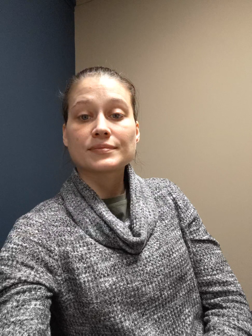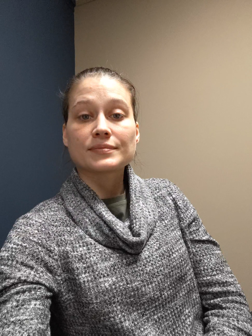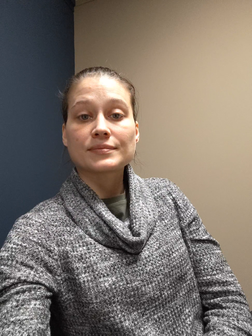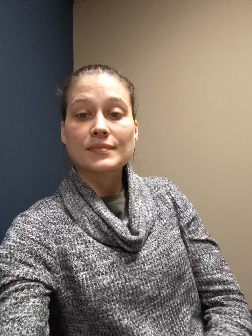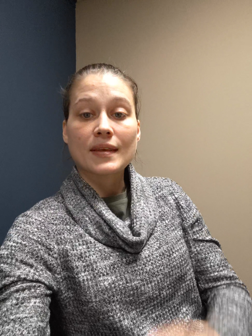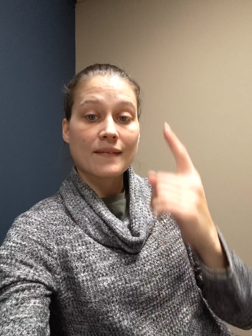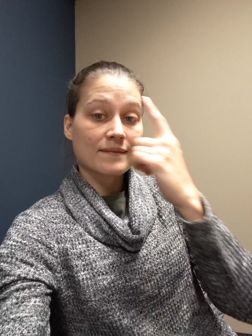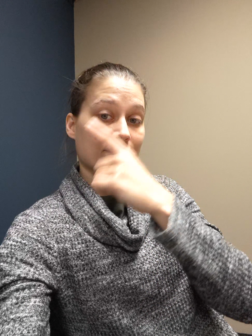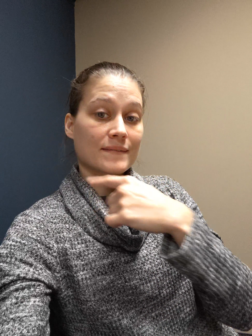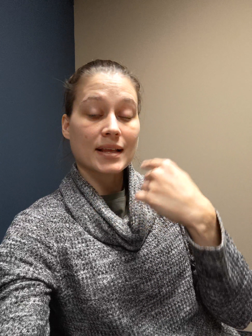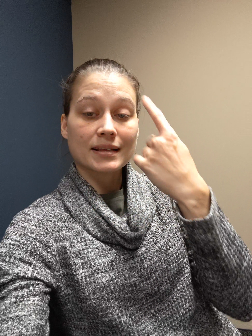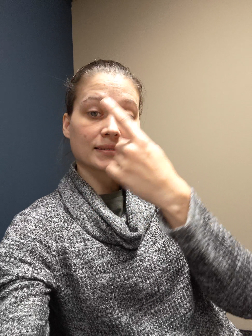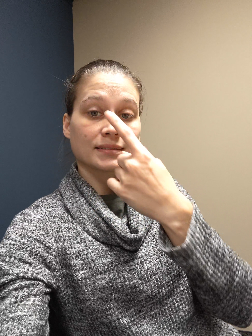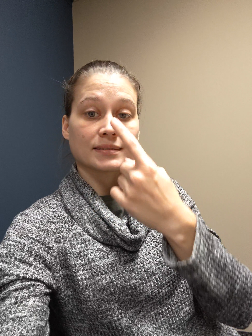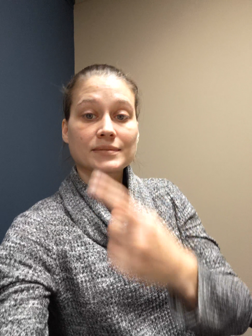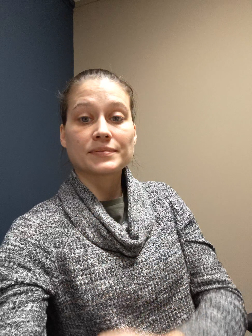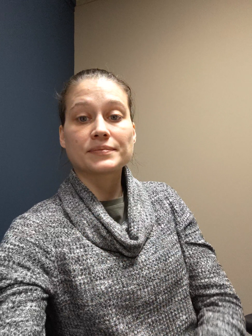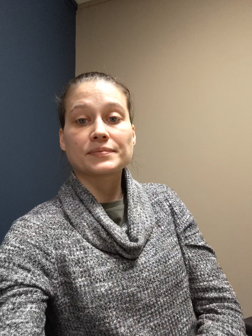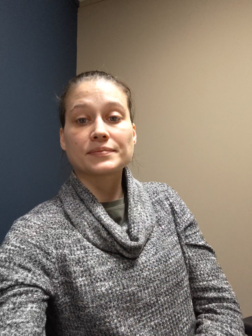face